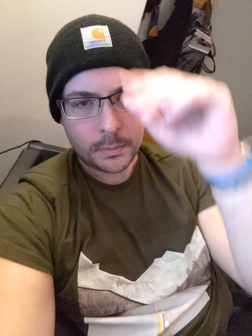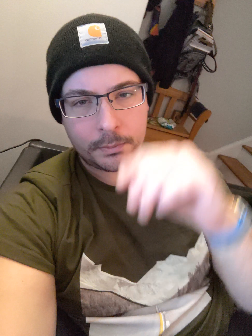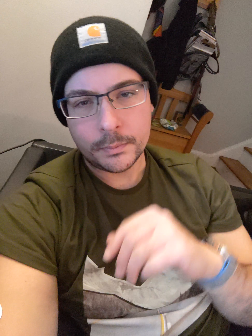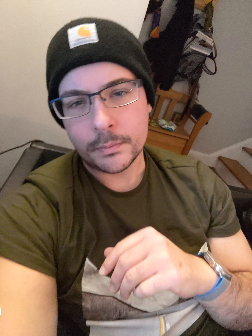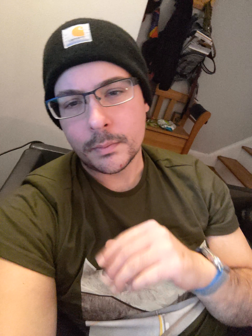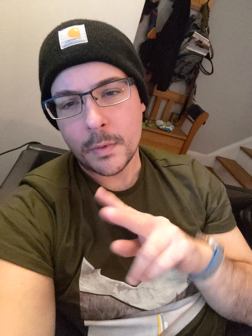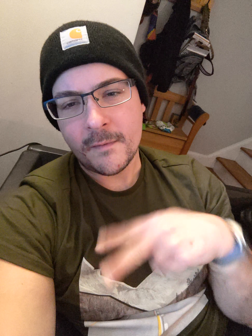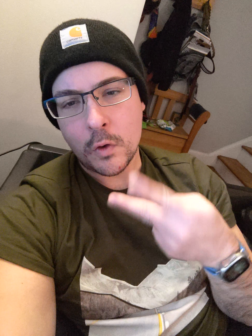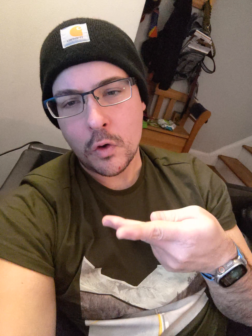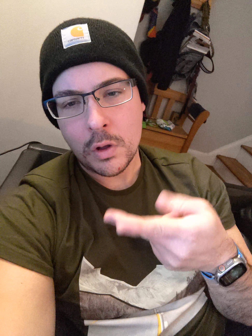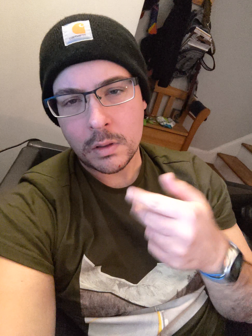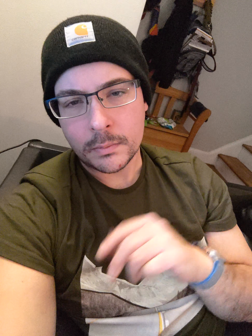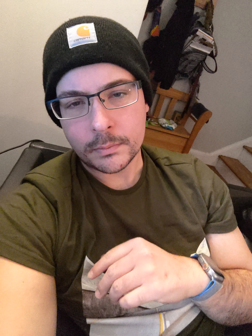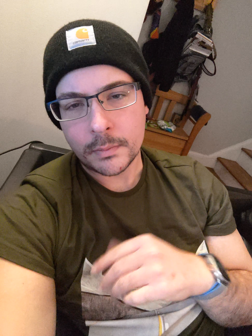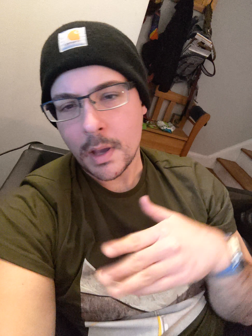fall